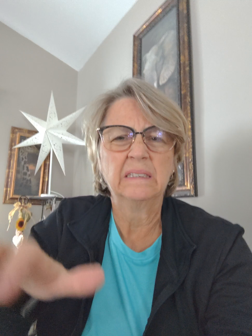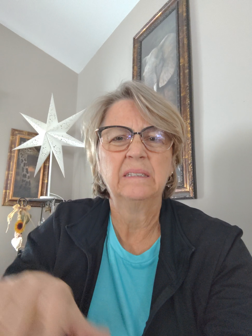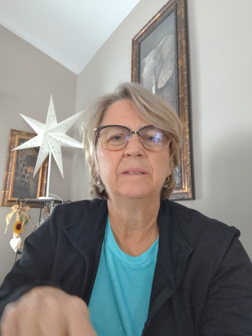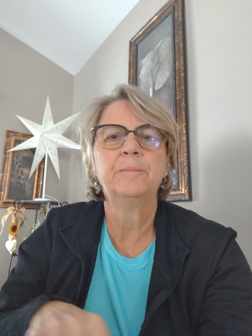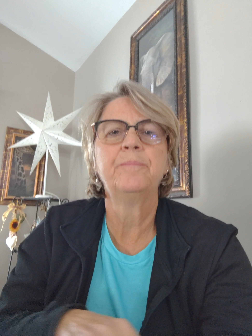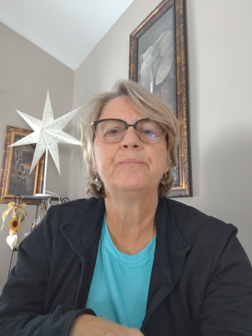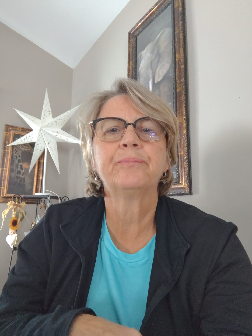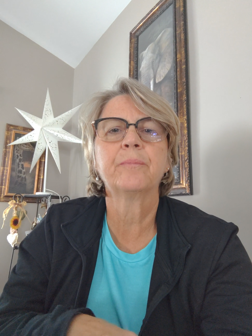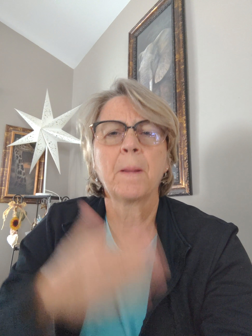hot